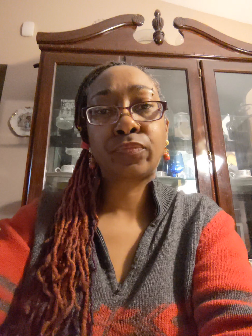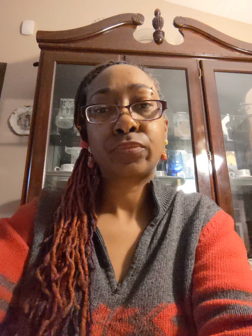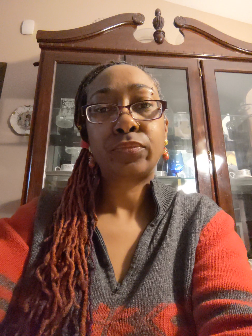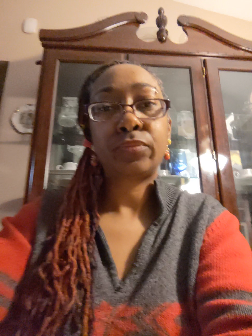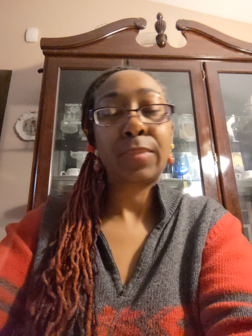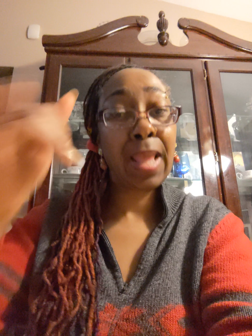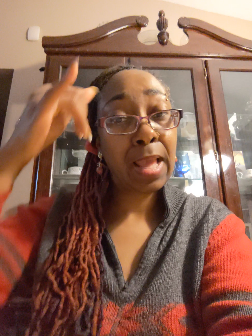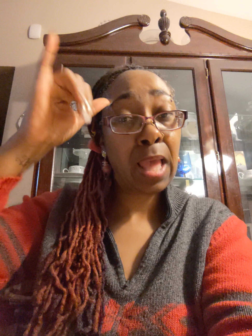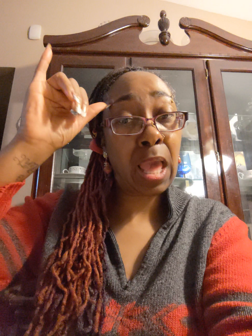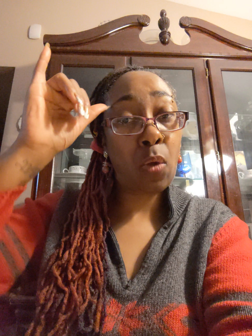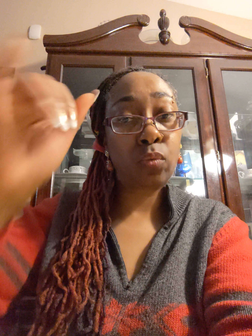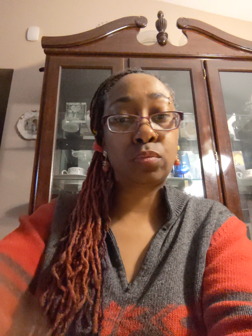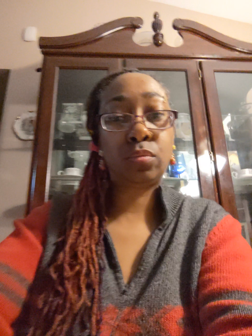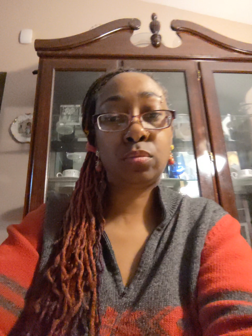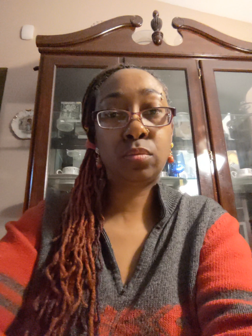cow